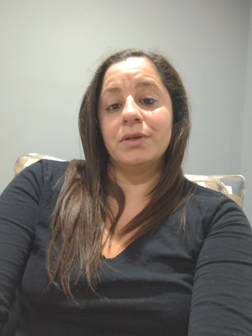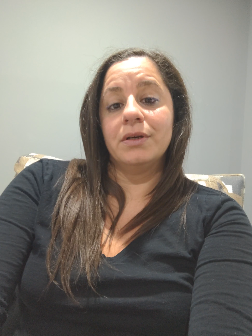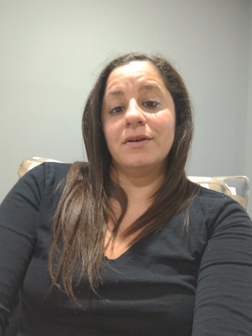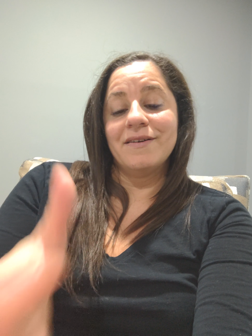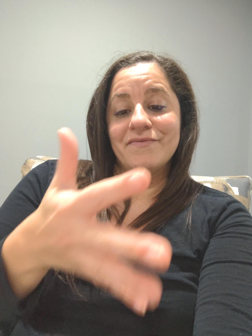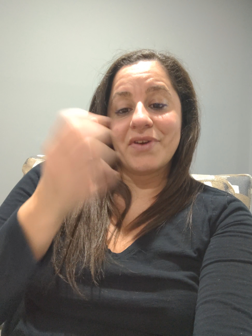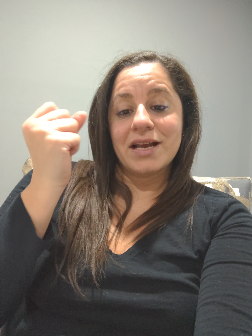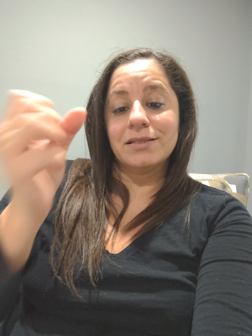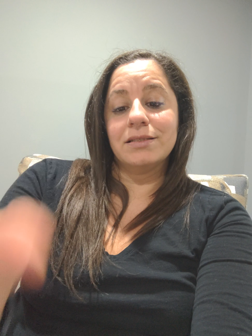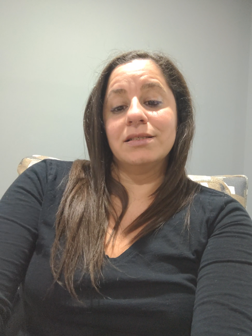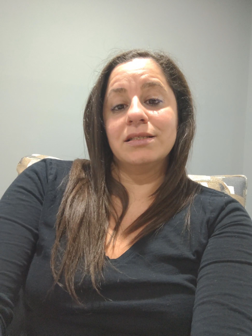fast